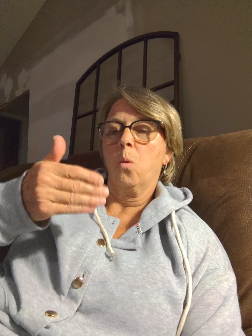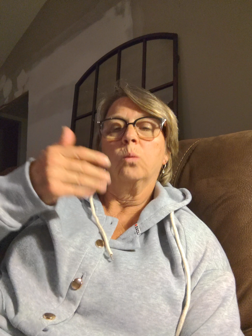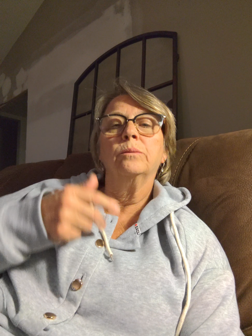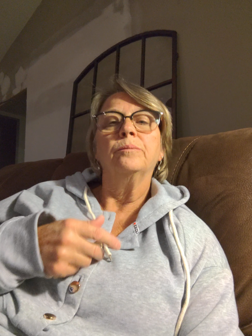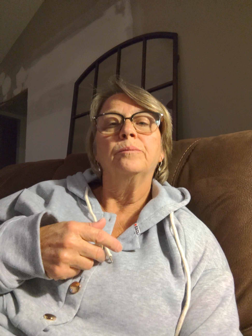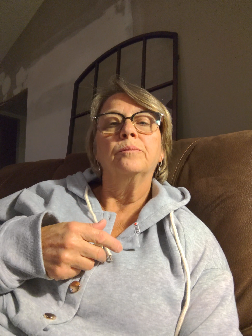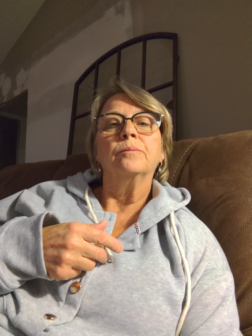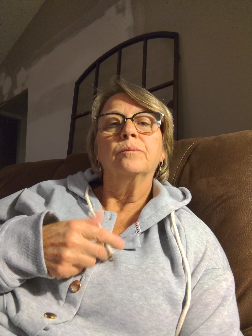window